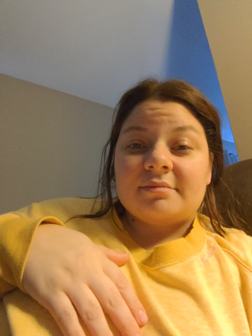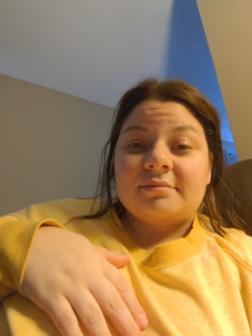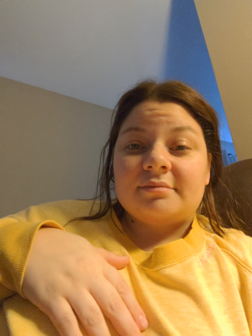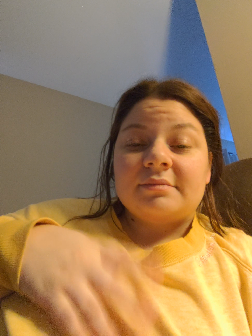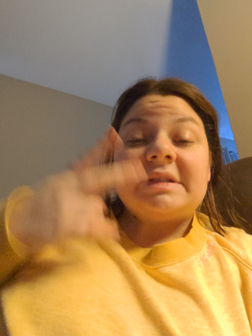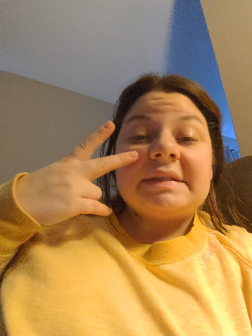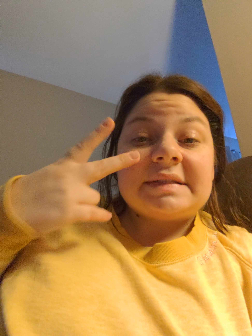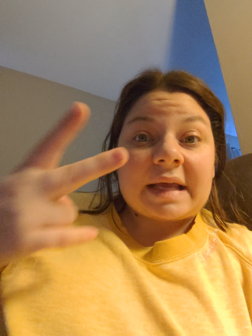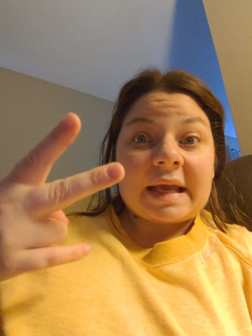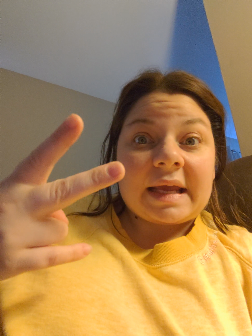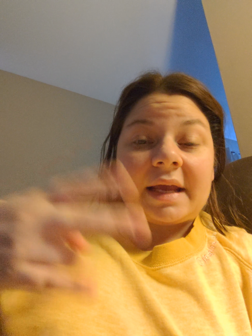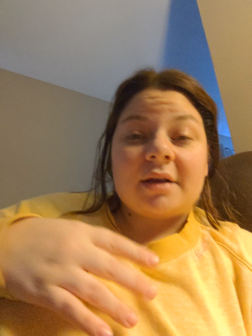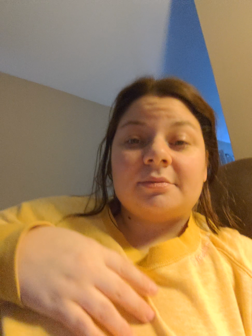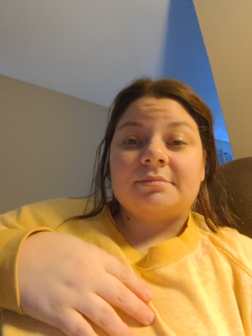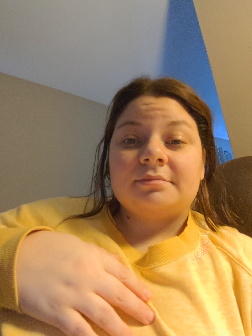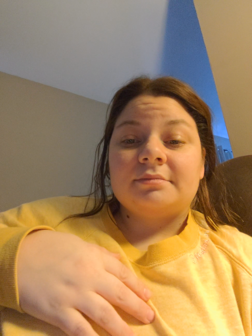see